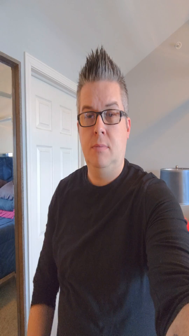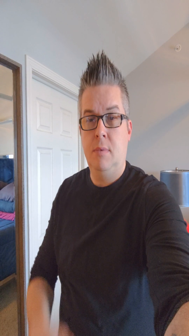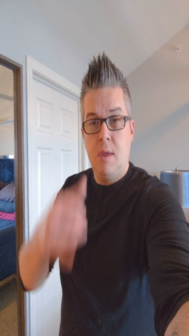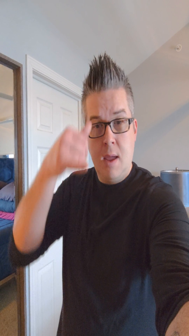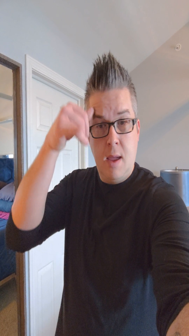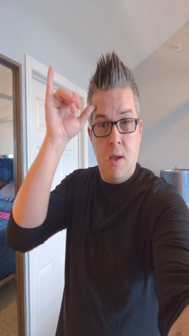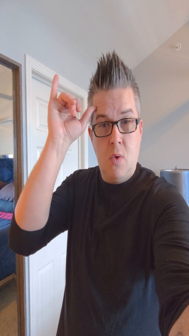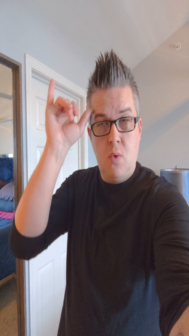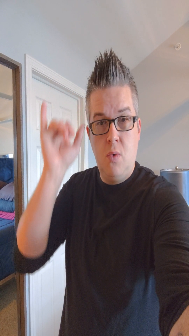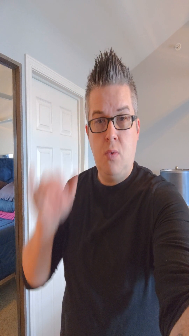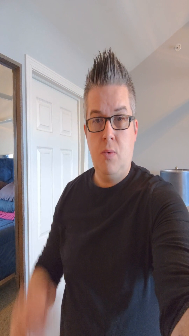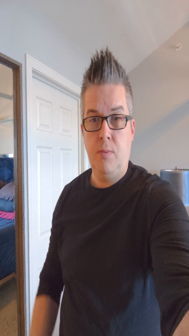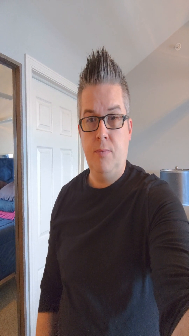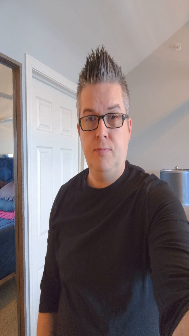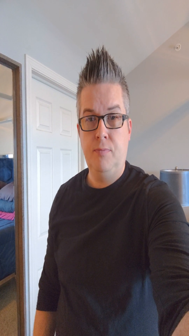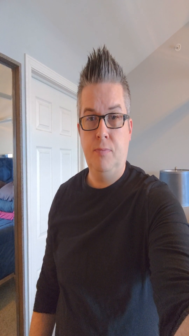cow